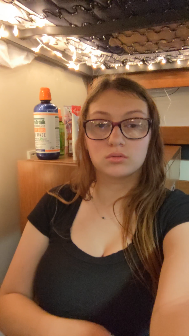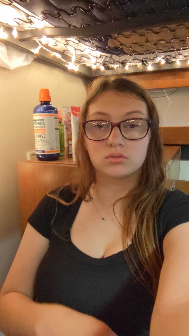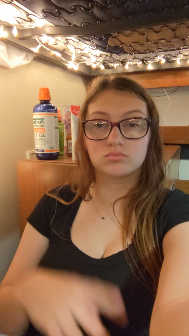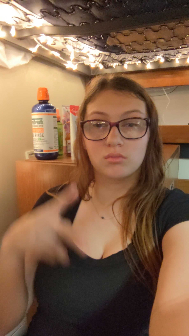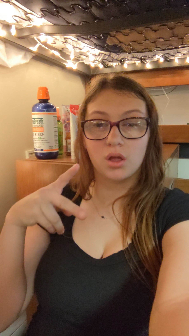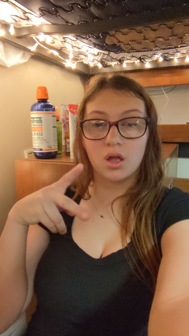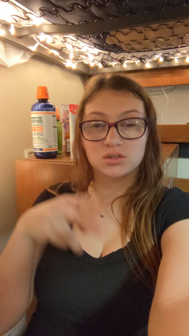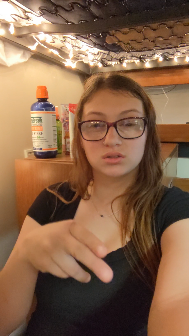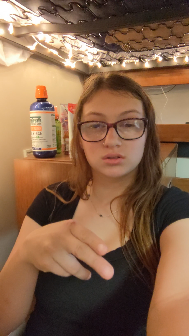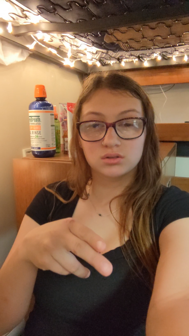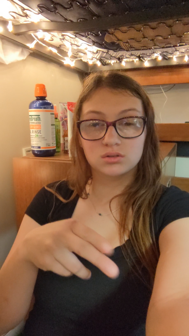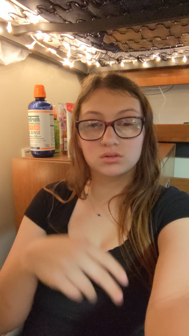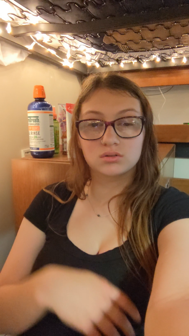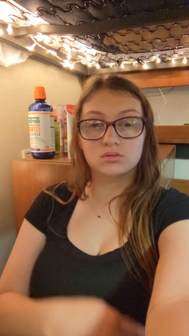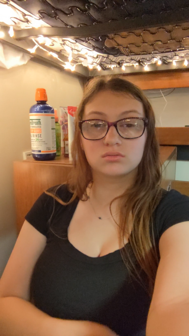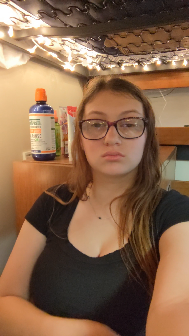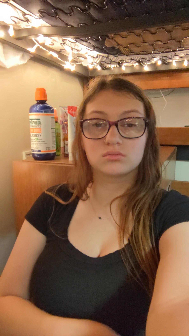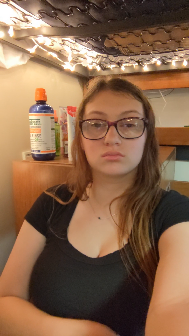cut